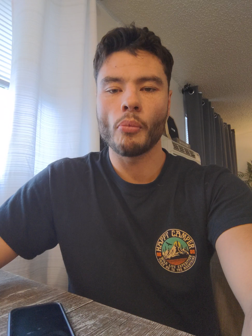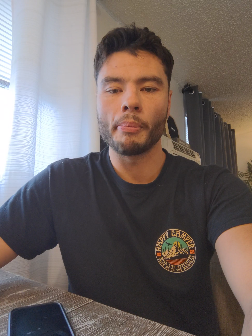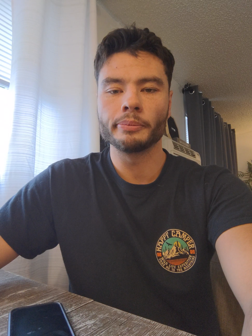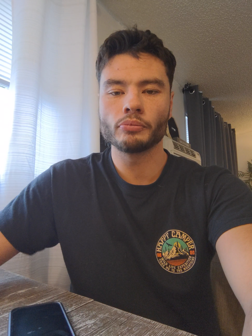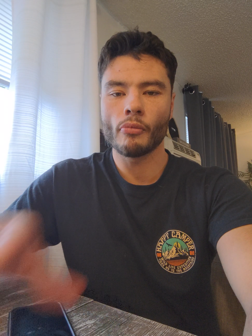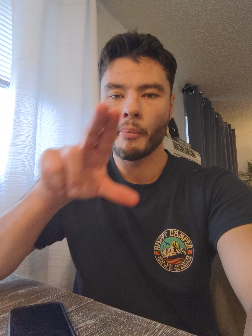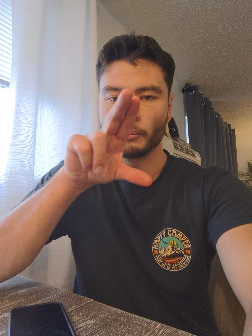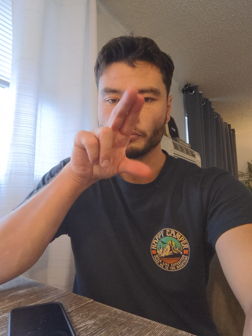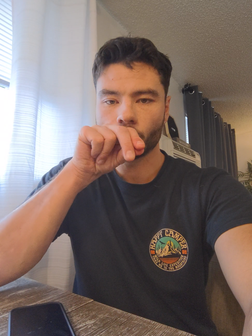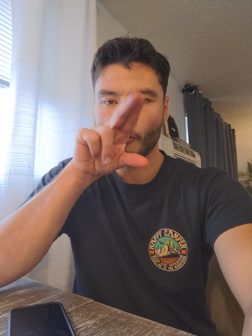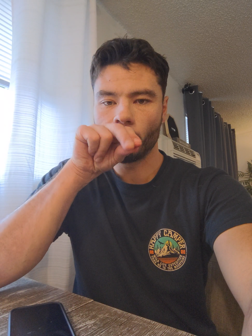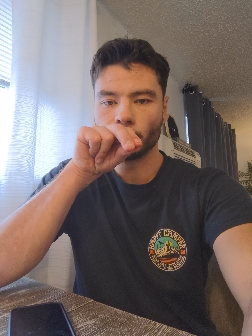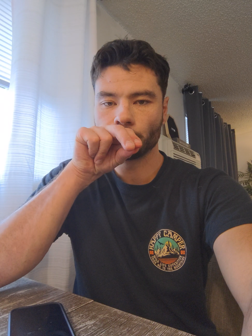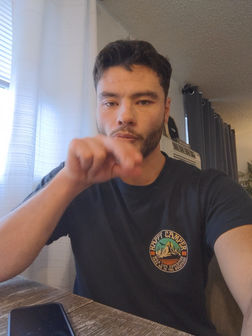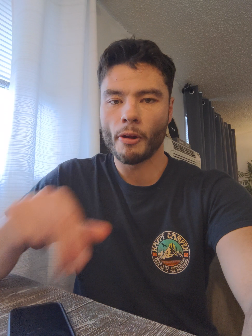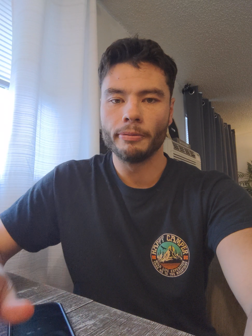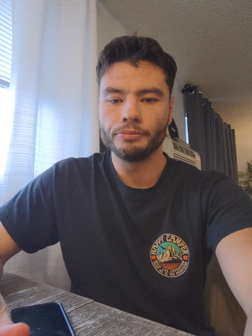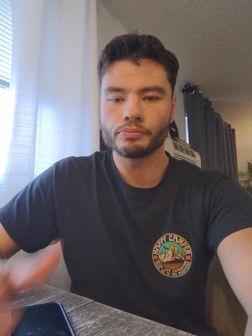duck